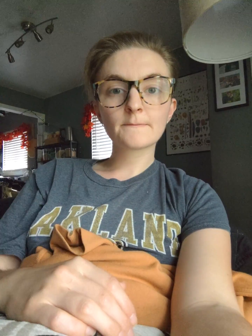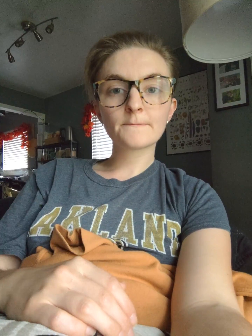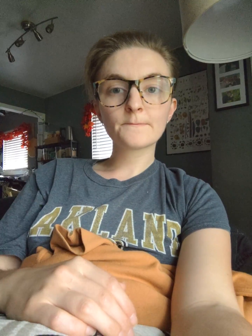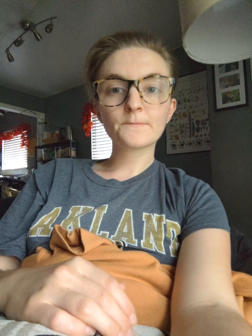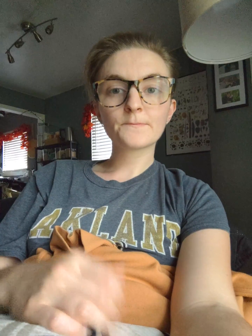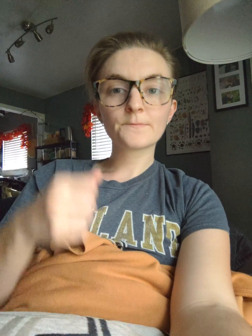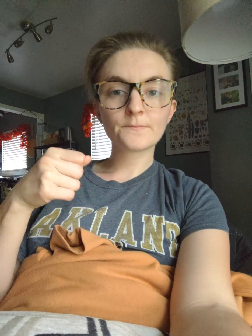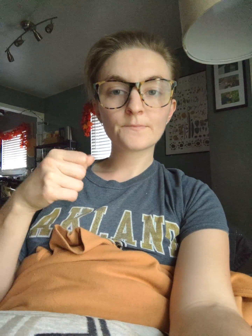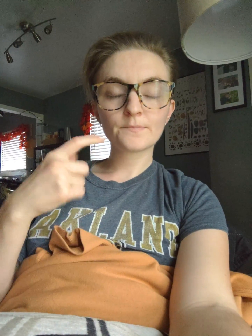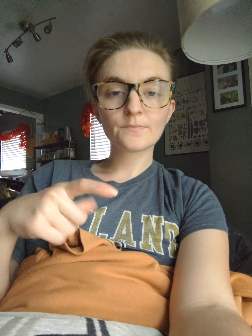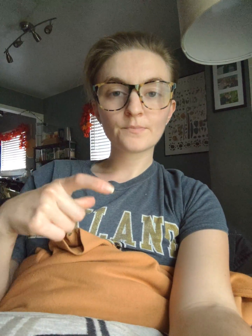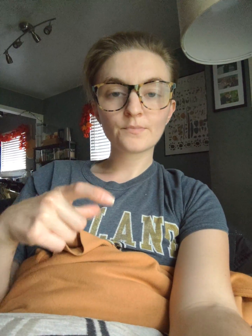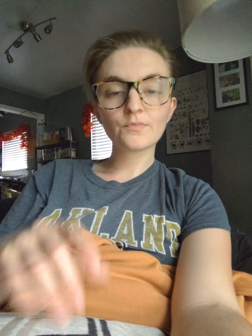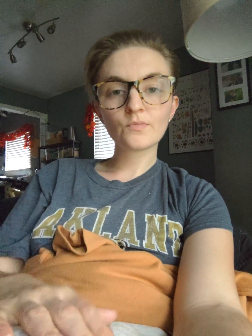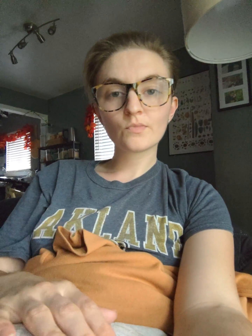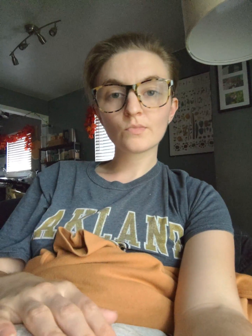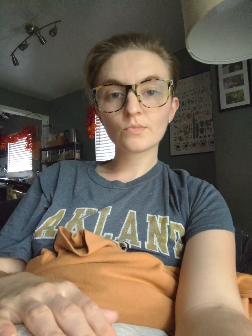plate